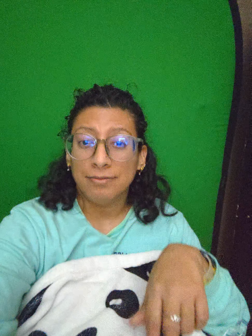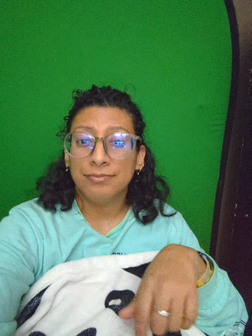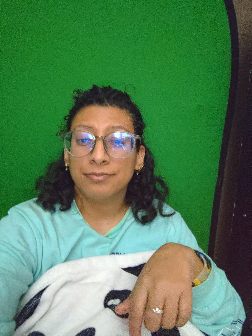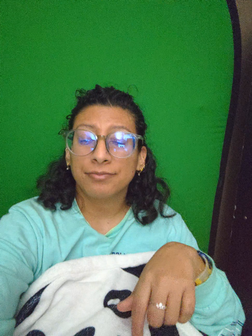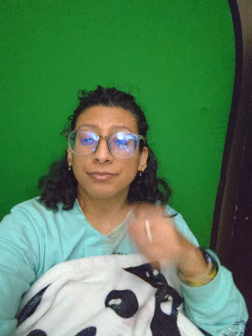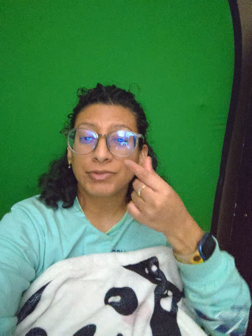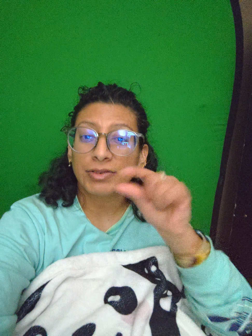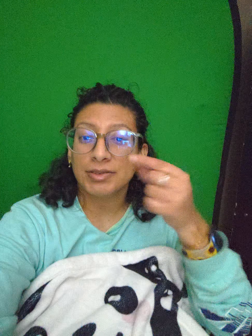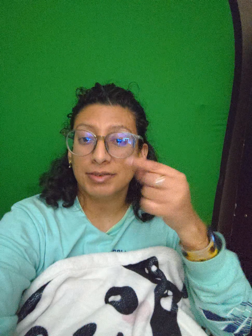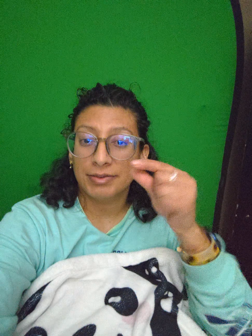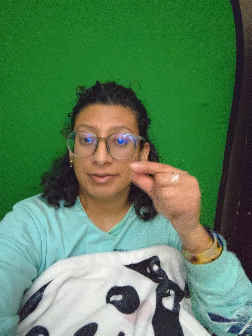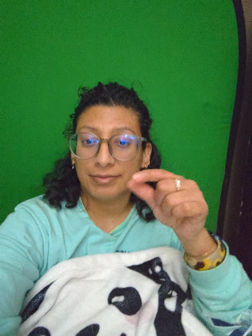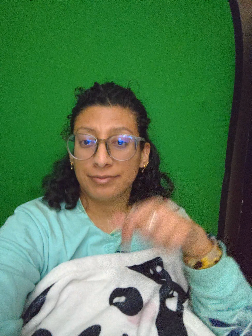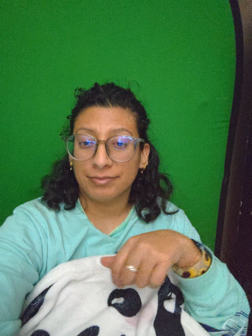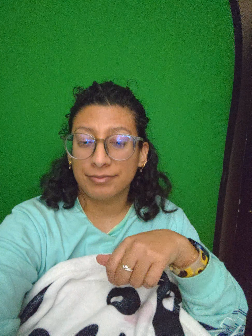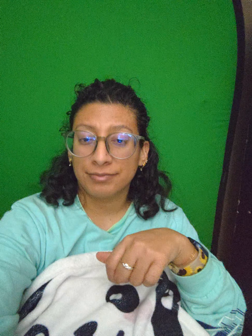green